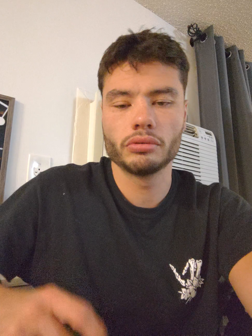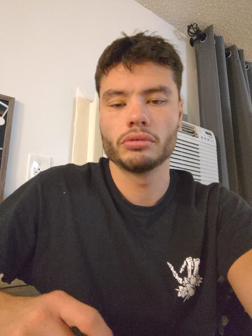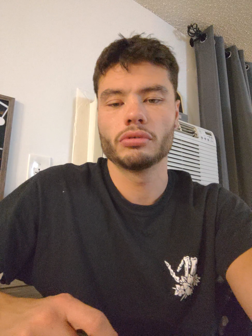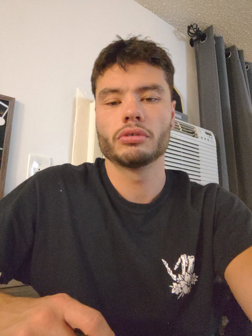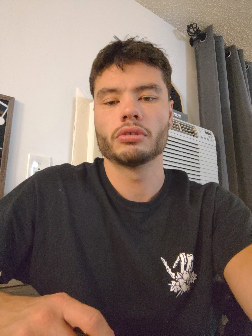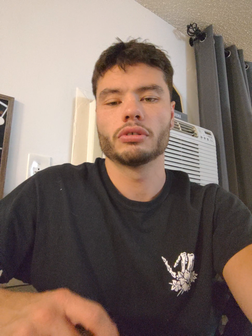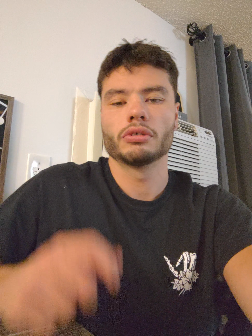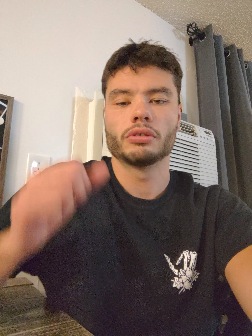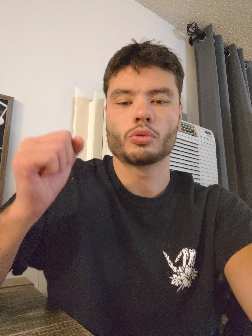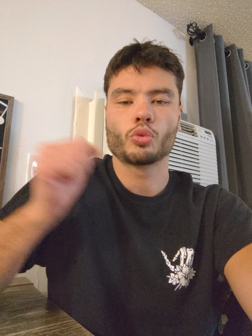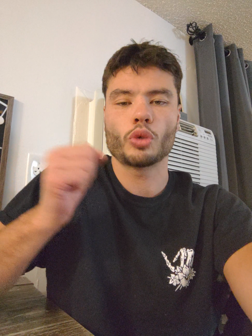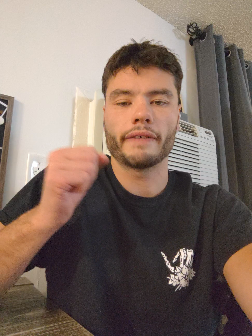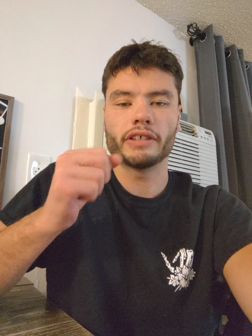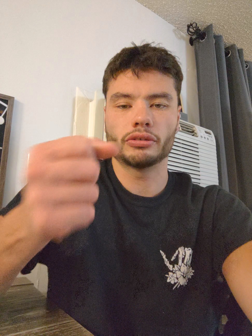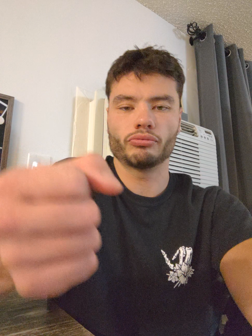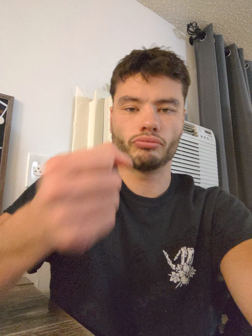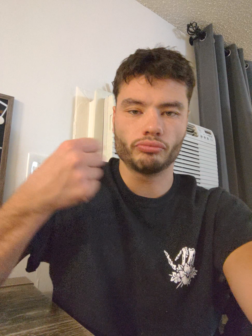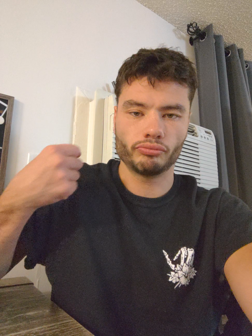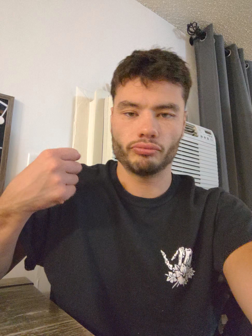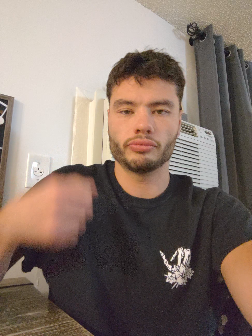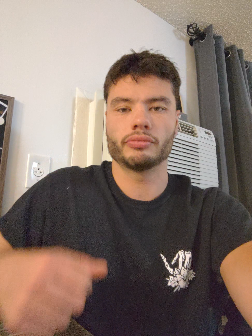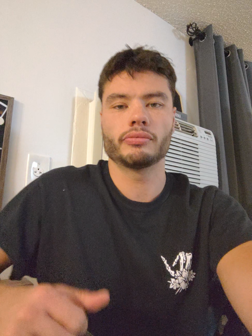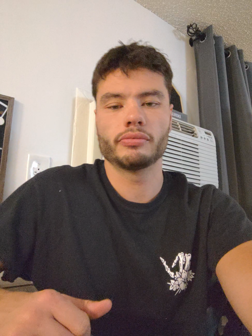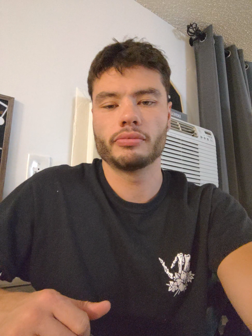refrigerator